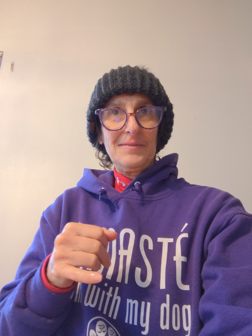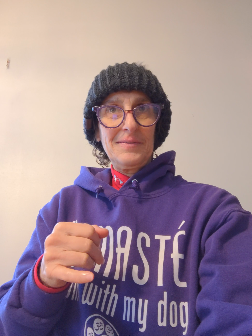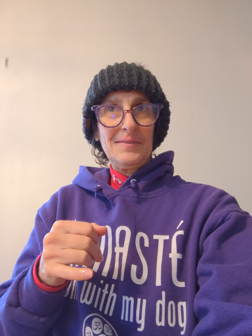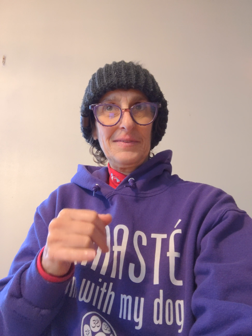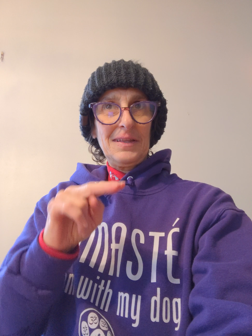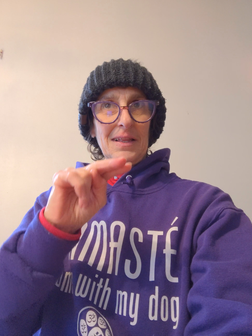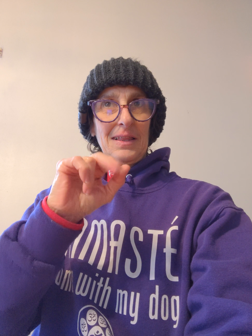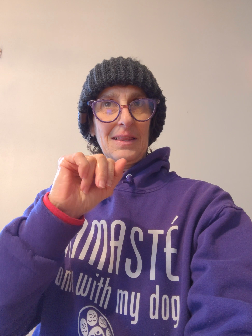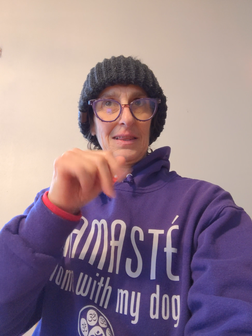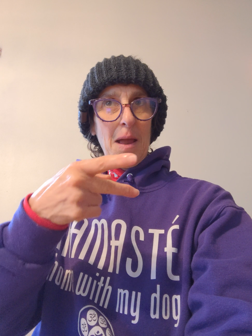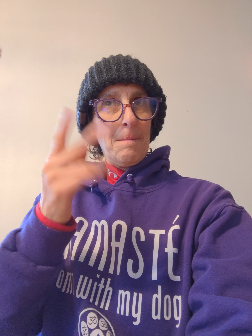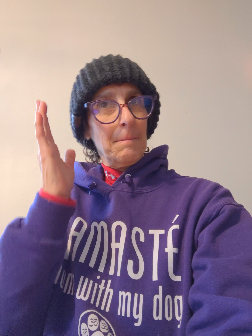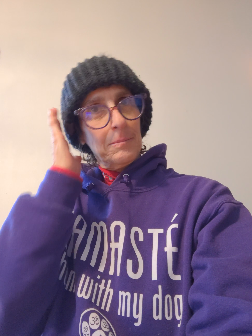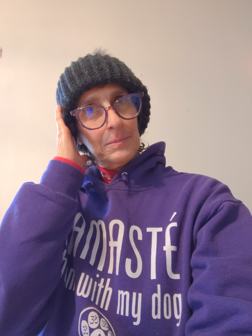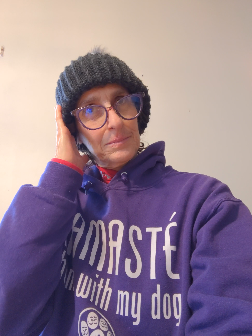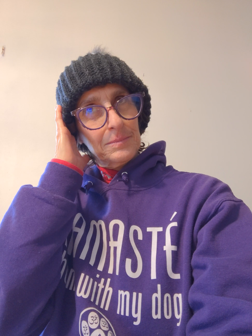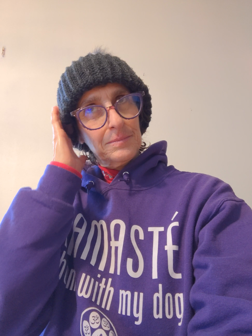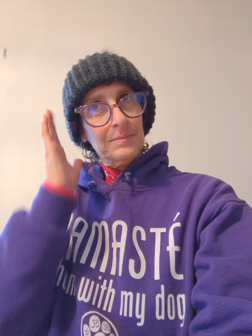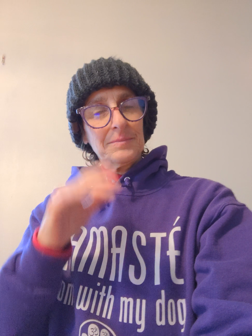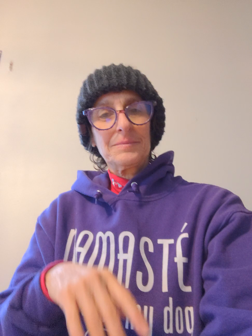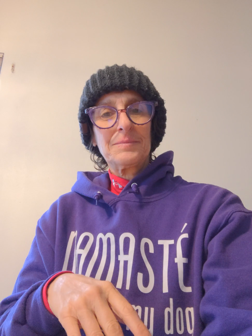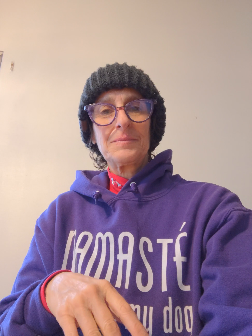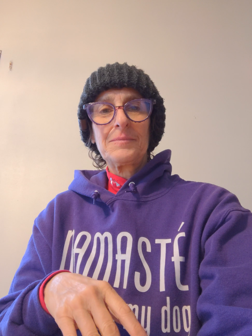nap